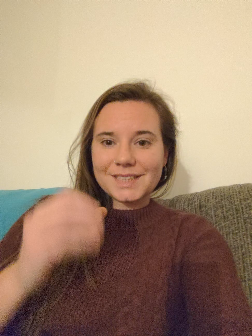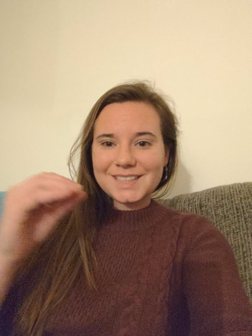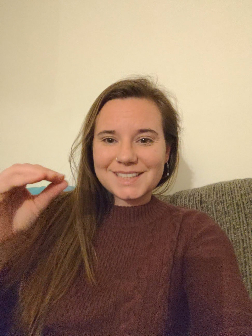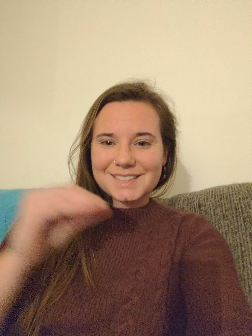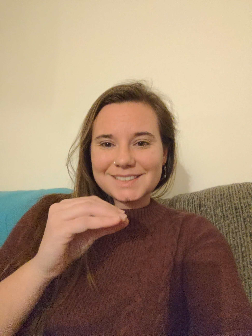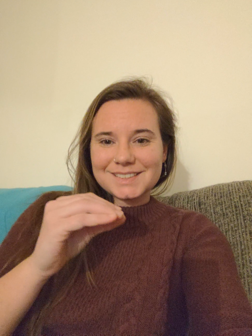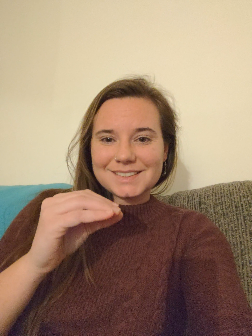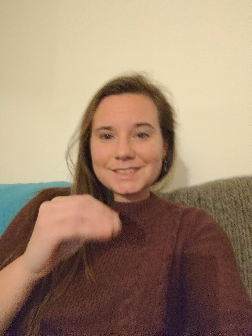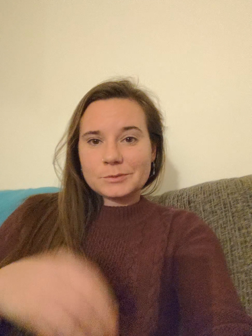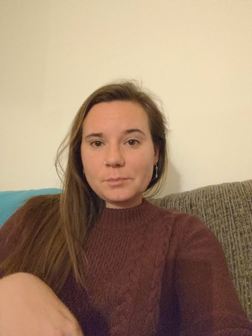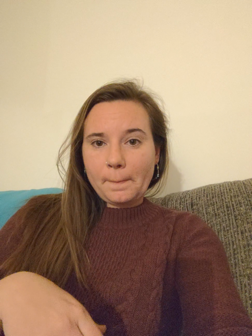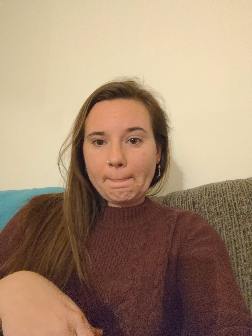kiss